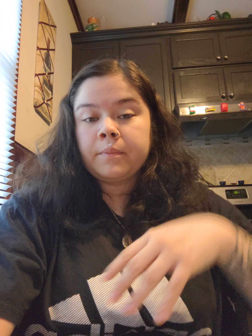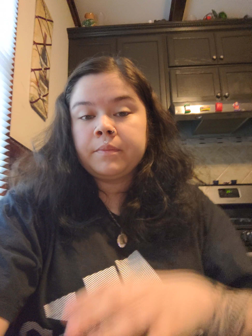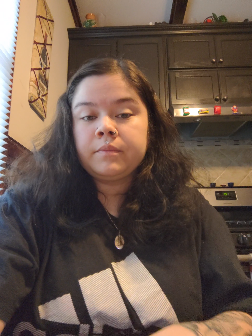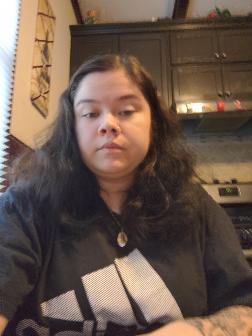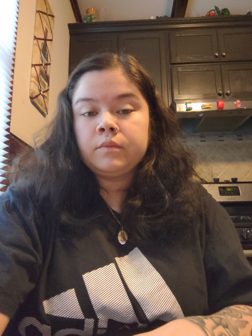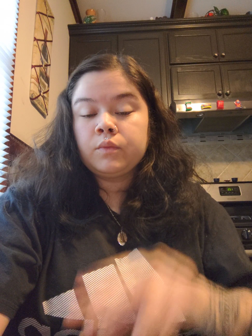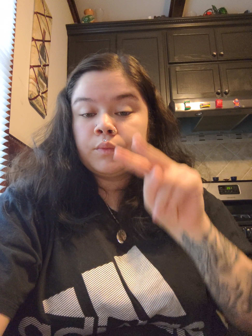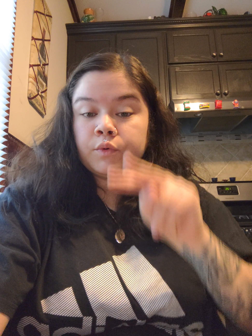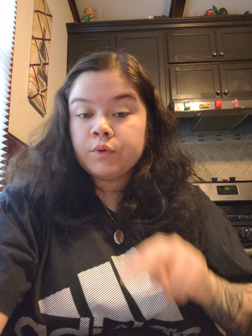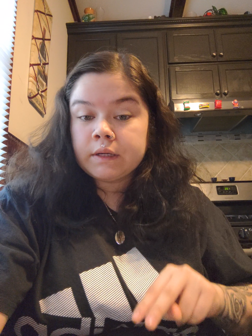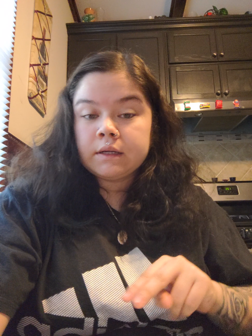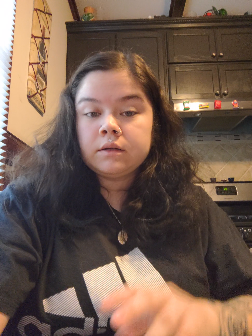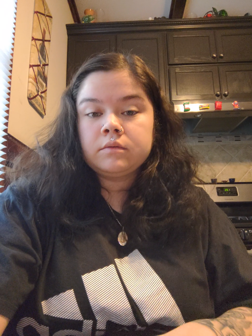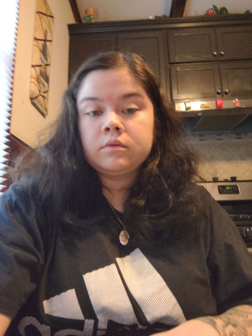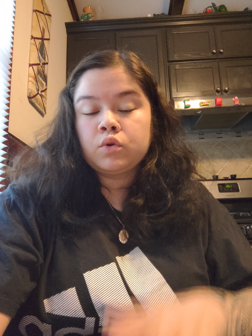read